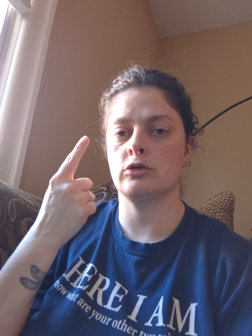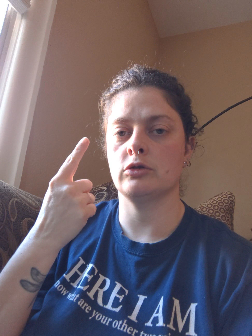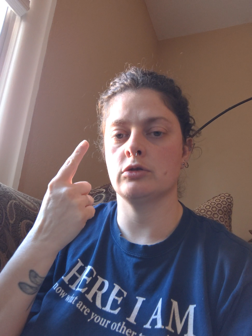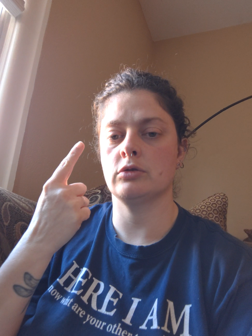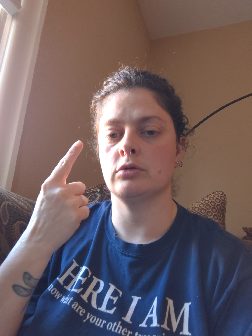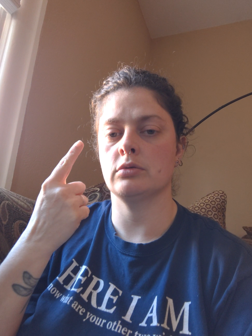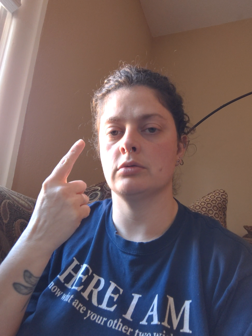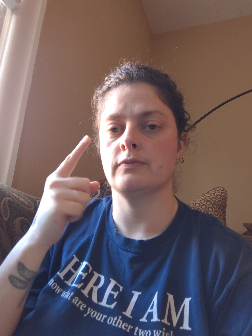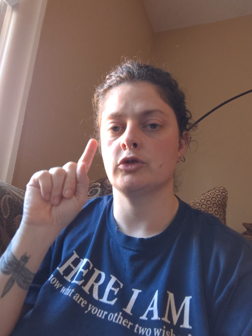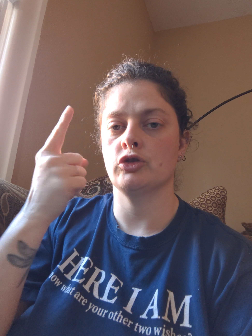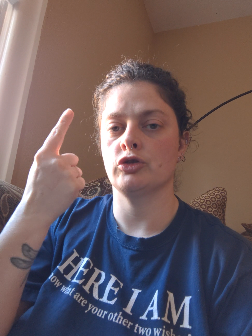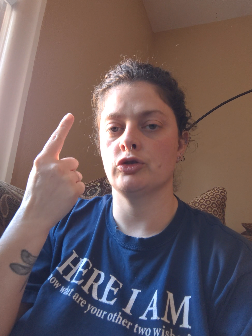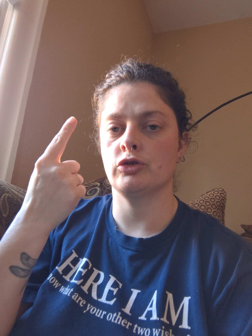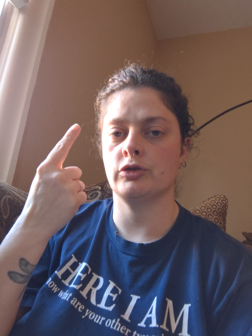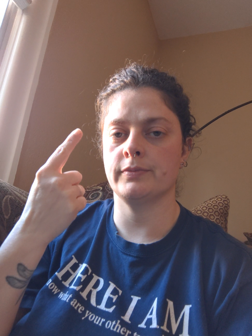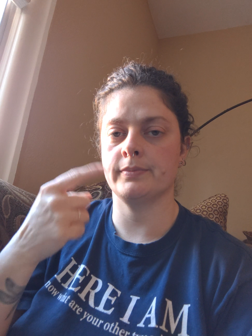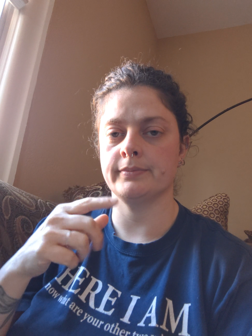first